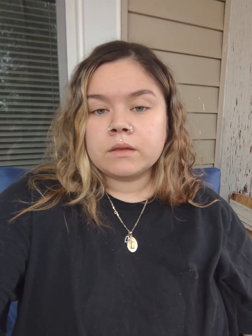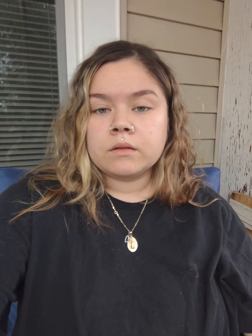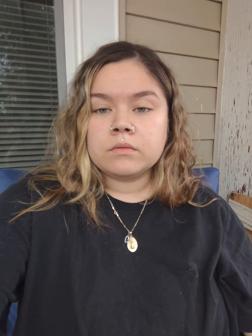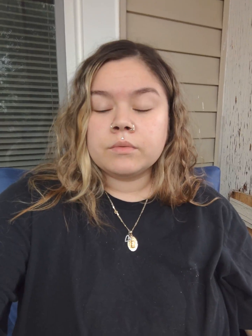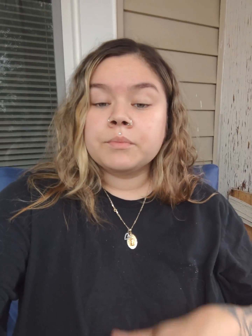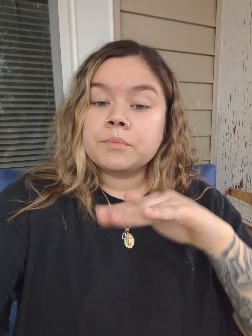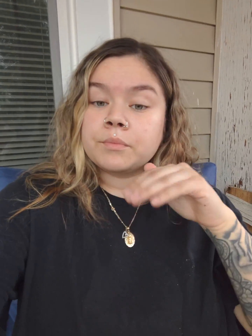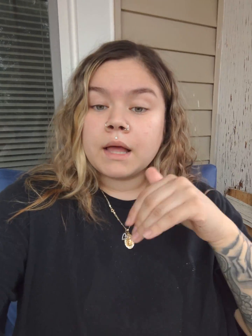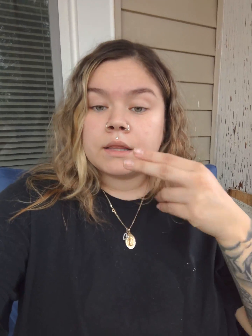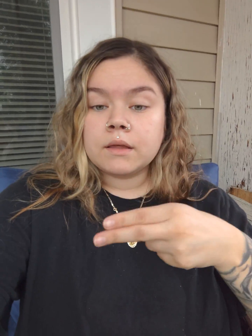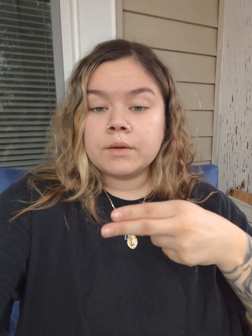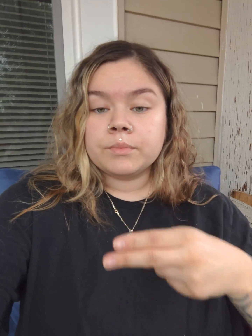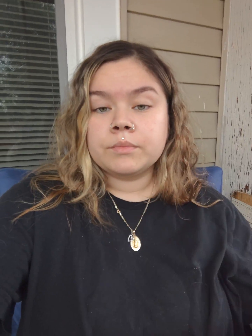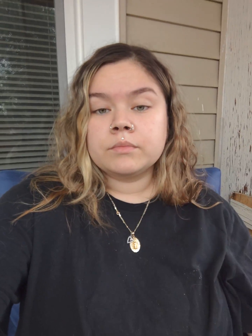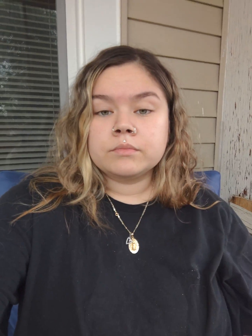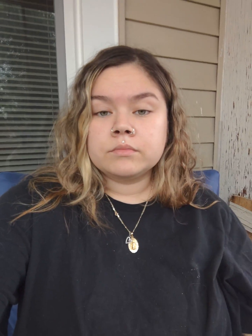pet's name